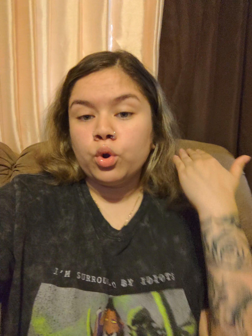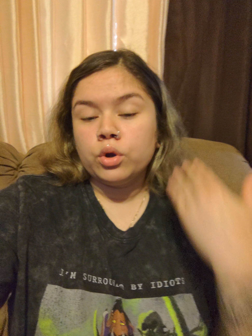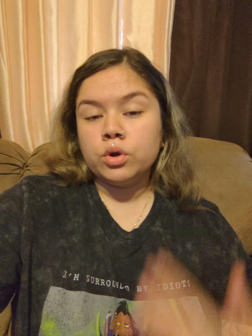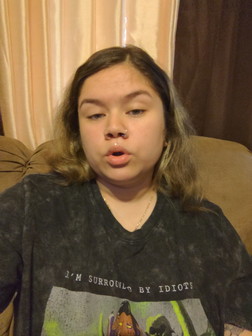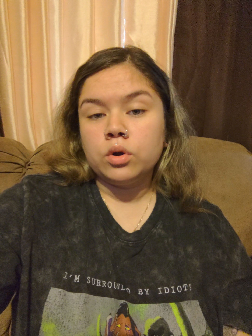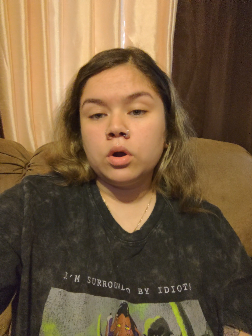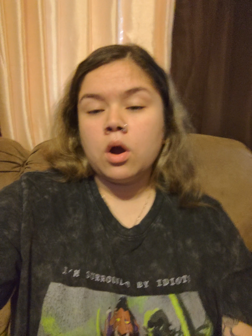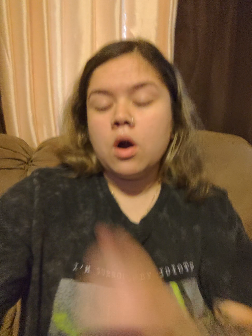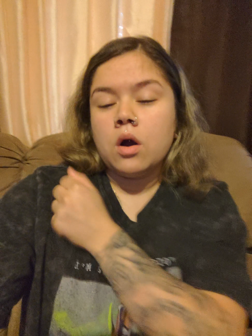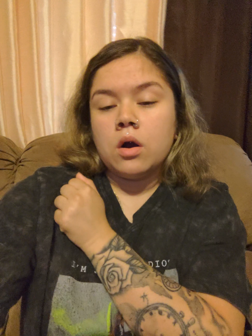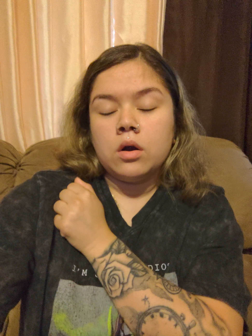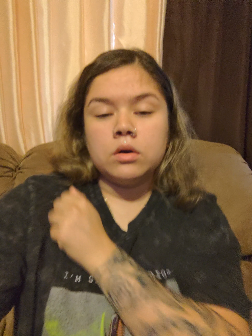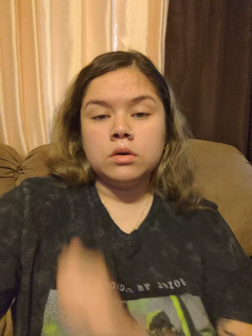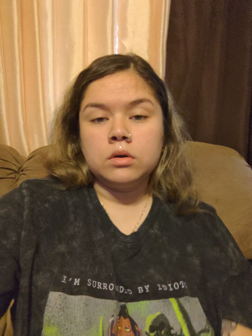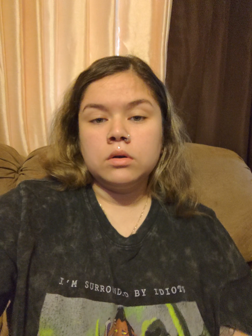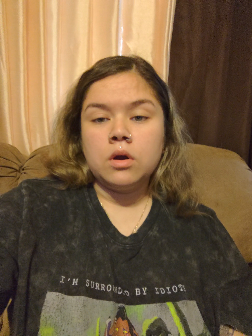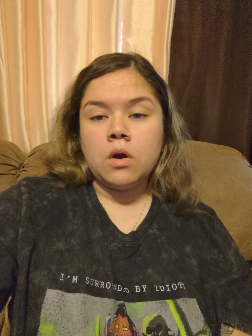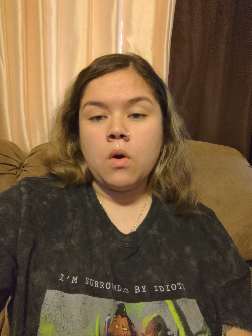hug